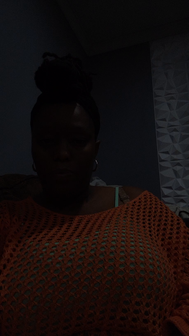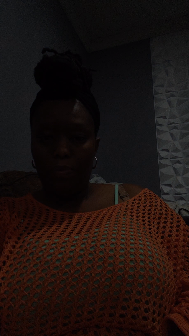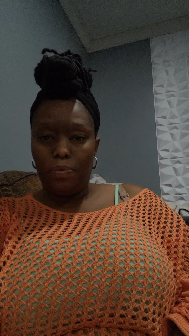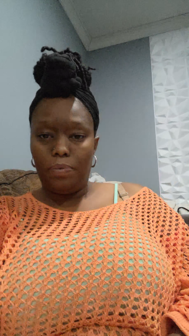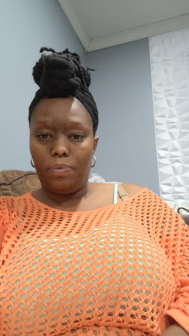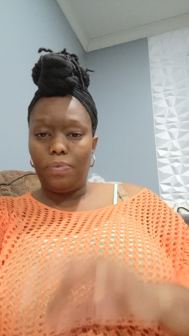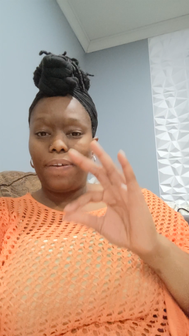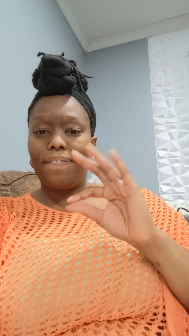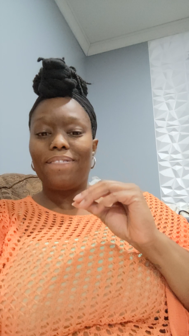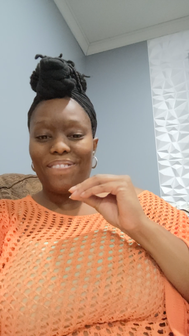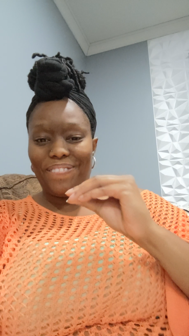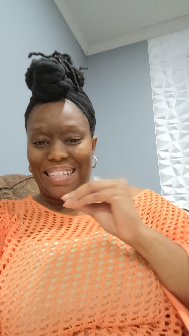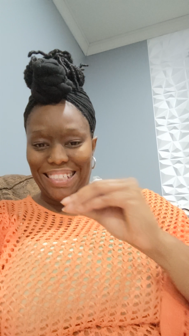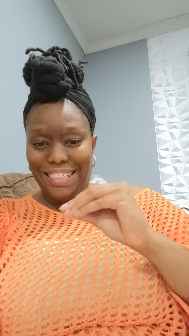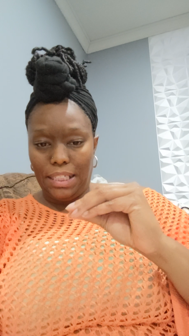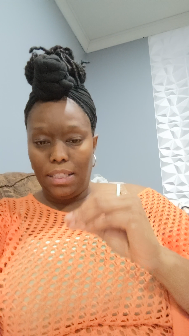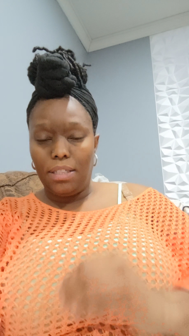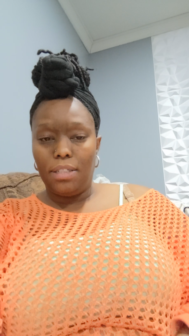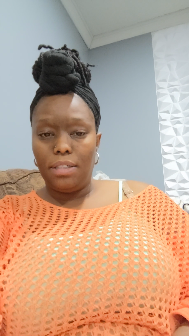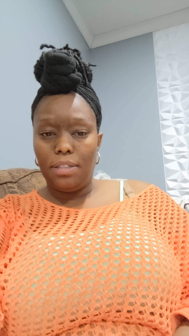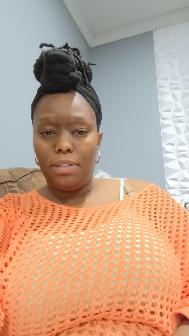fix